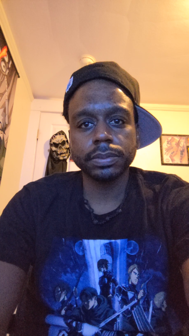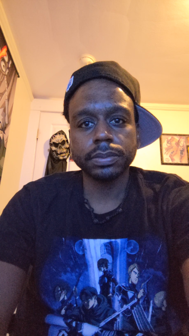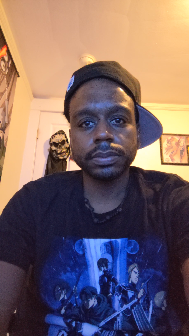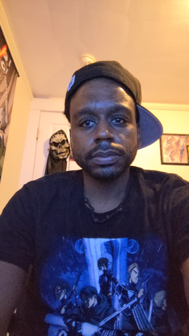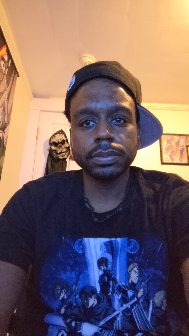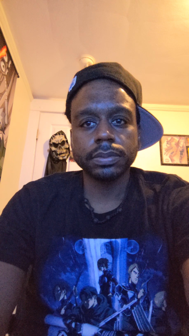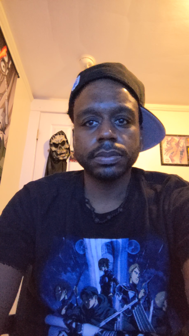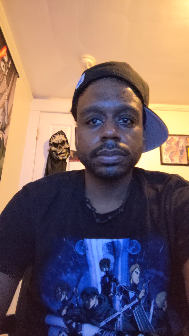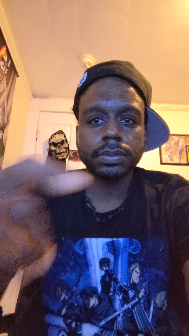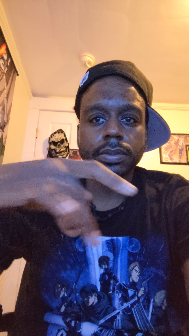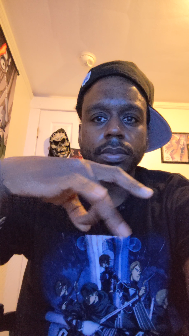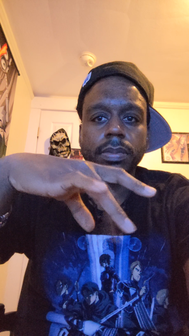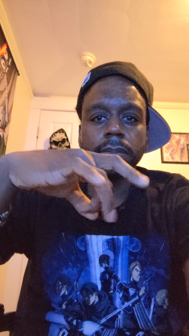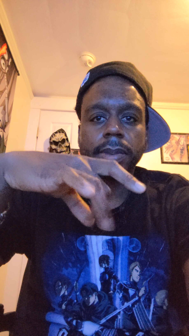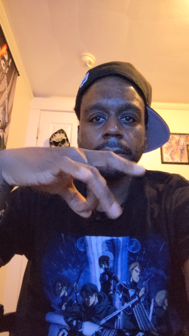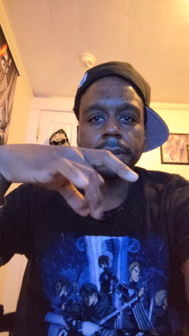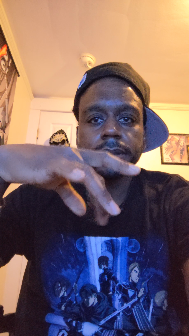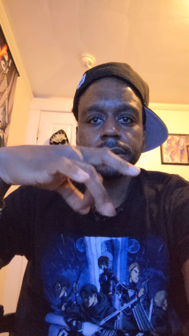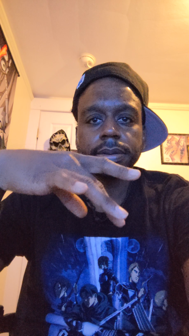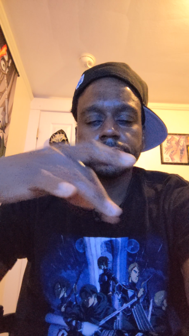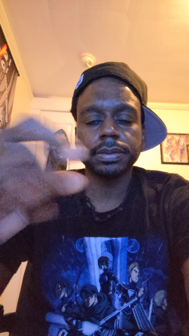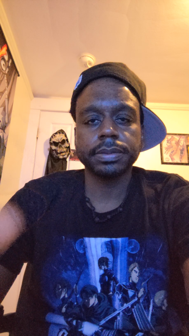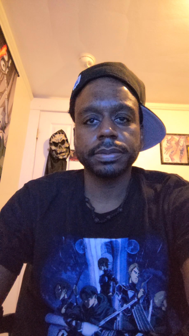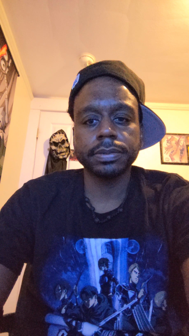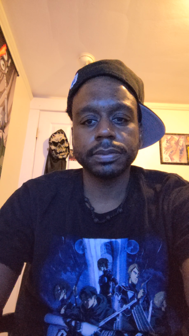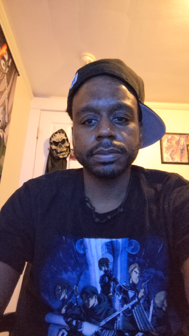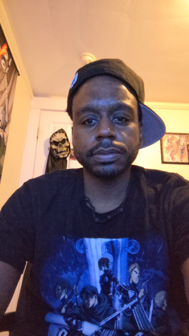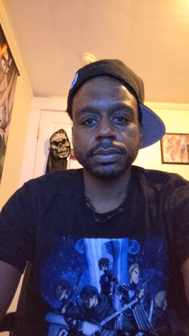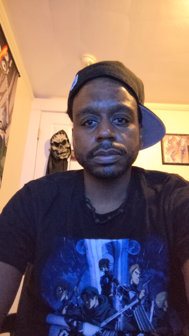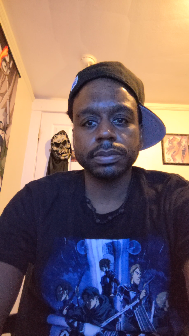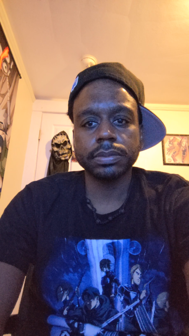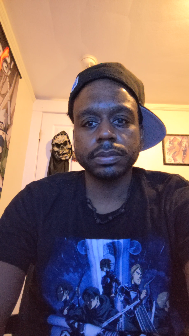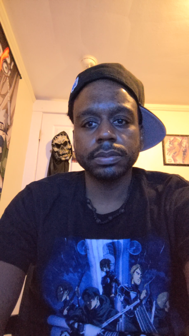pumpkin